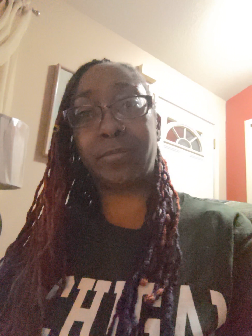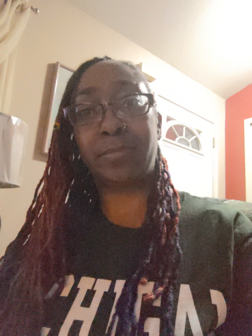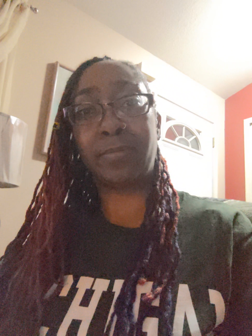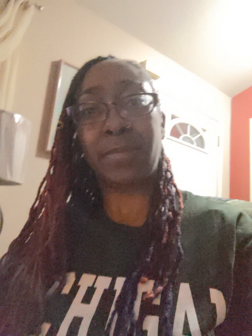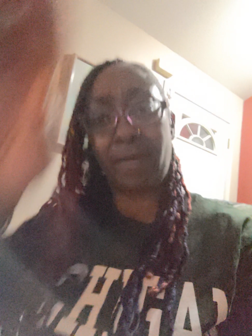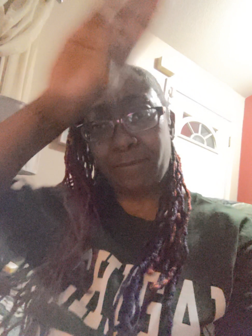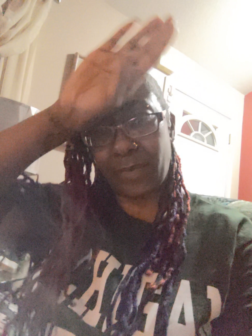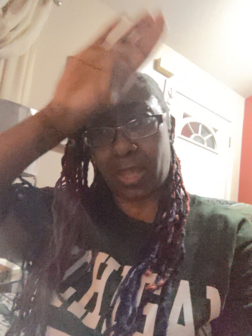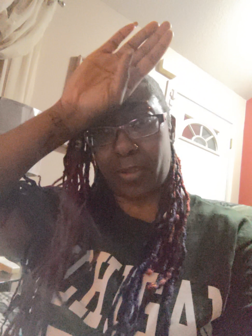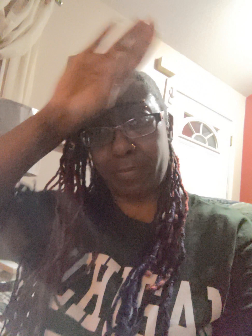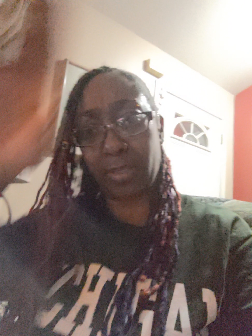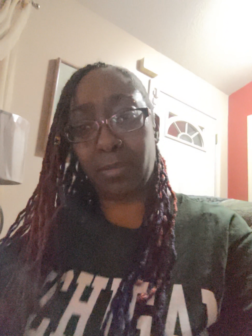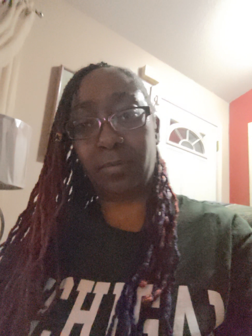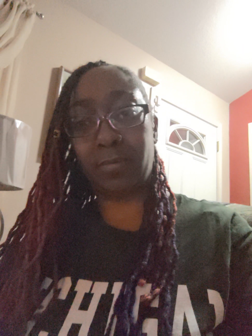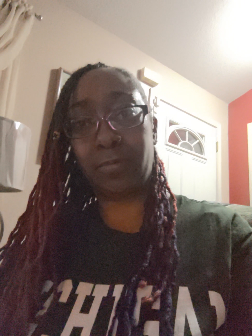fireman